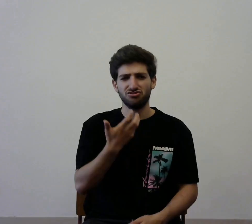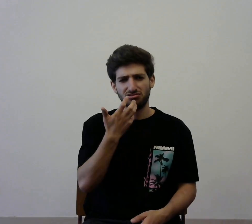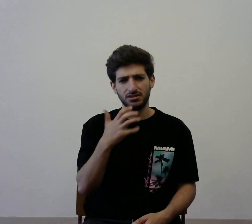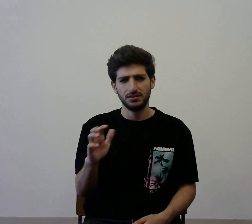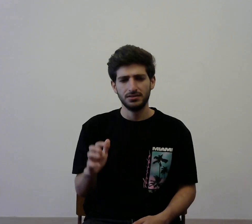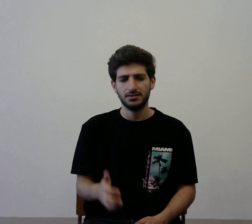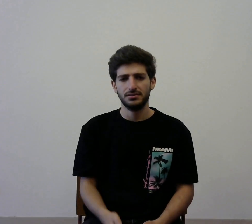isti